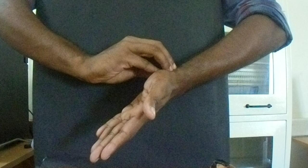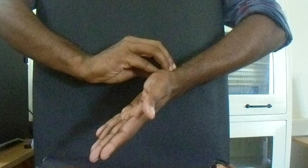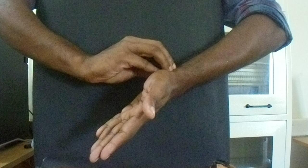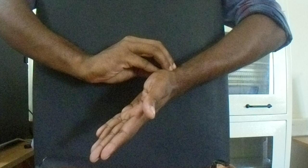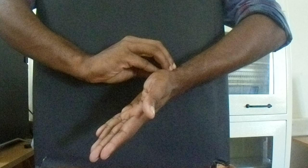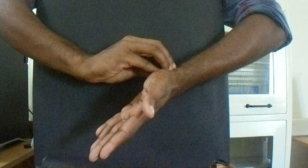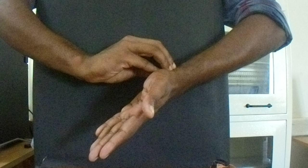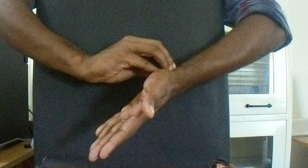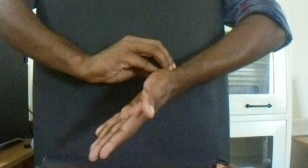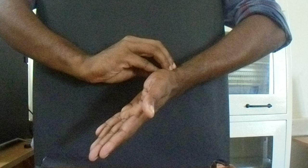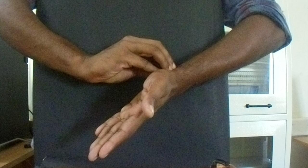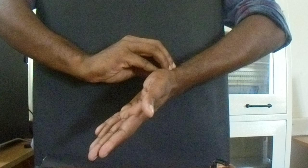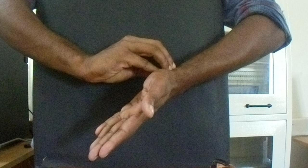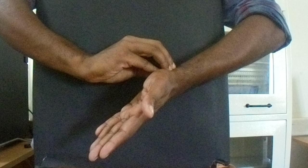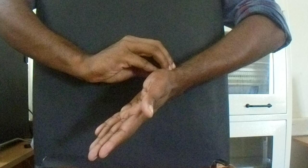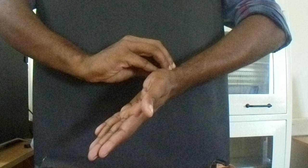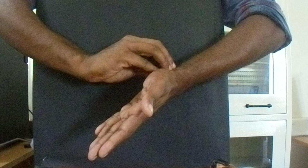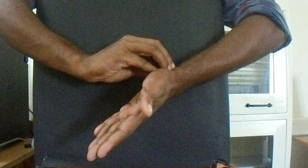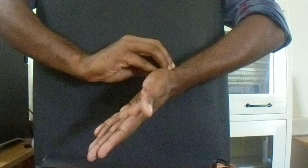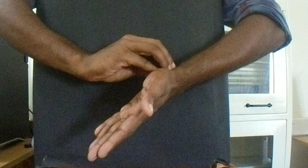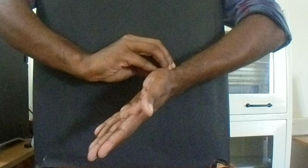doctor